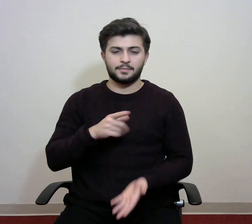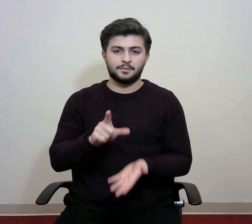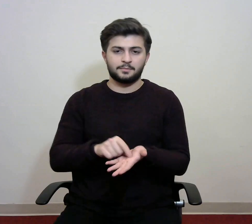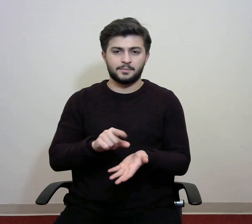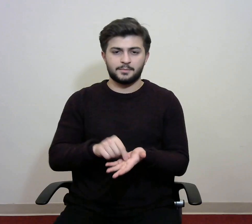pensiya